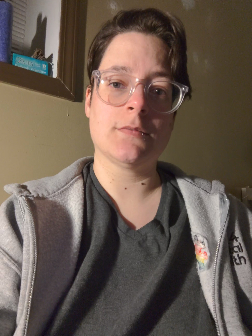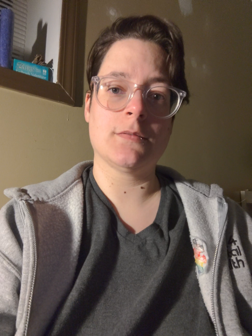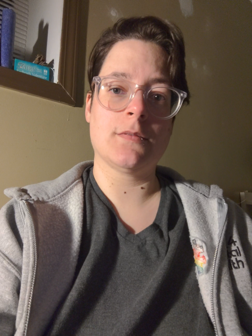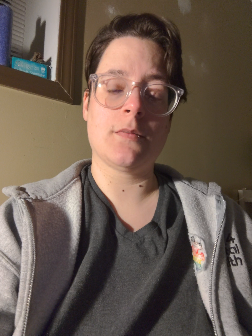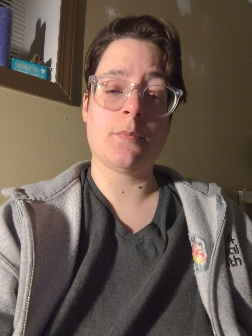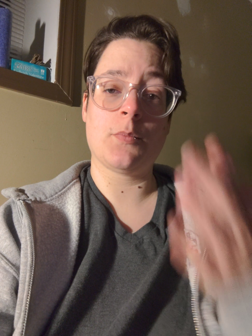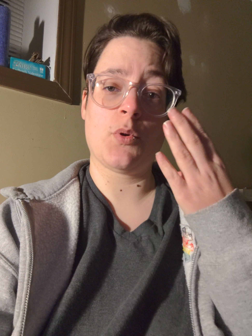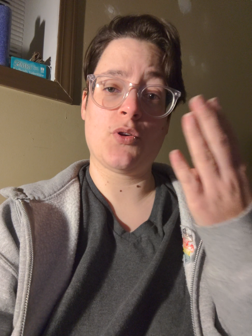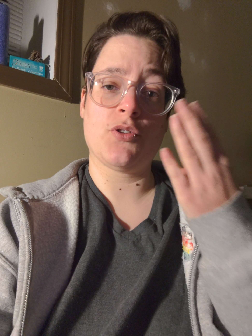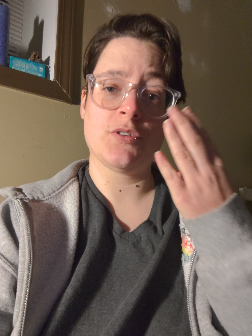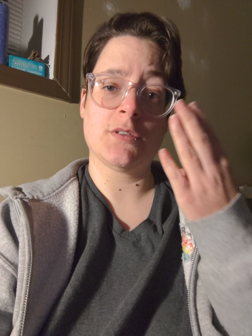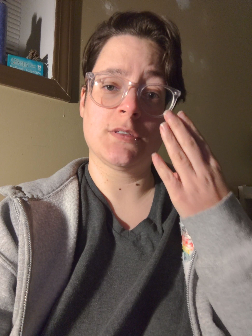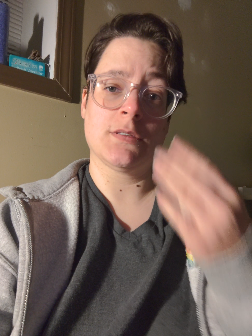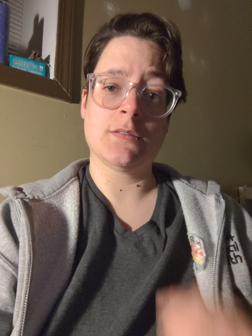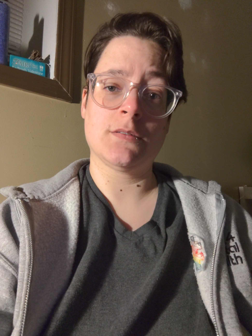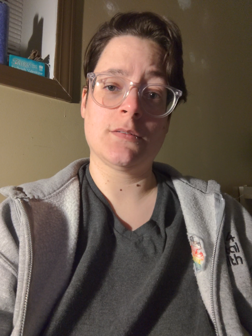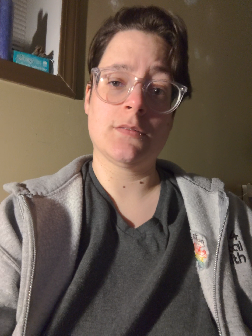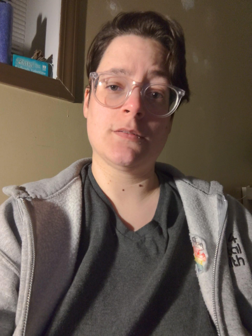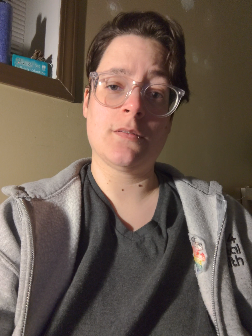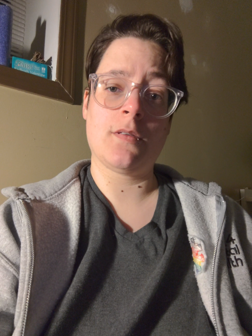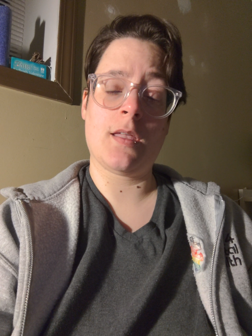morning